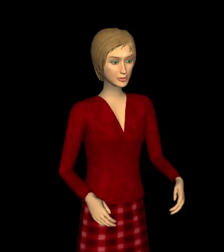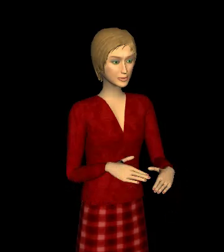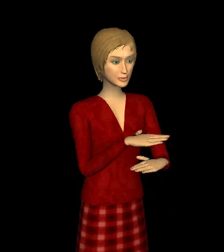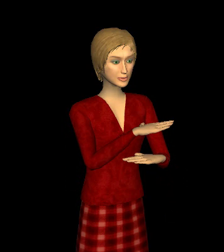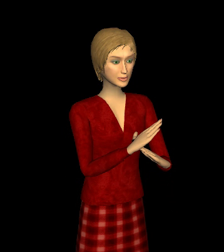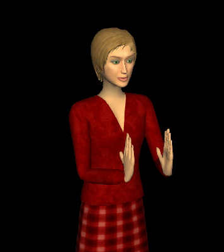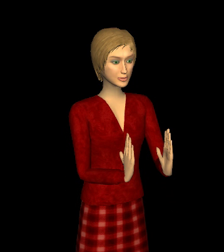مربع